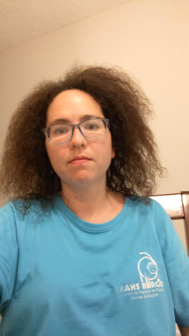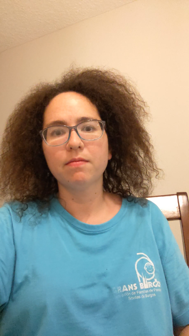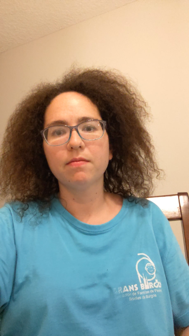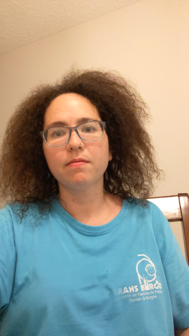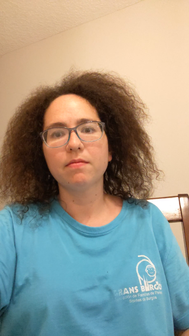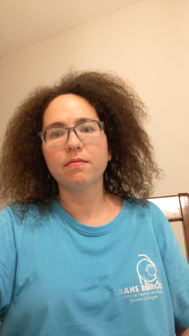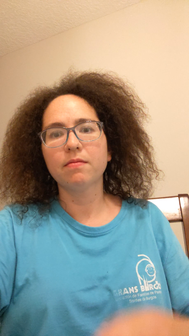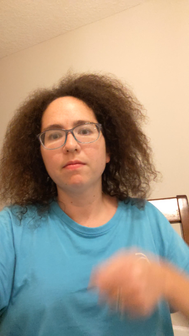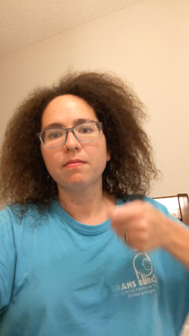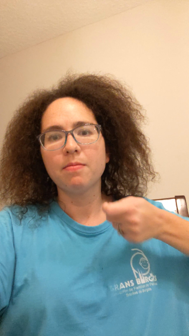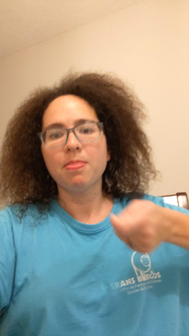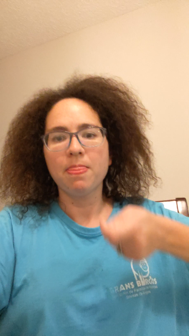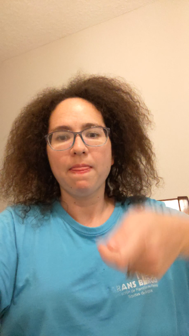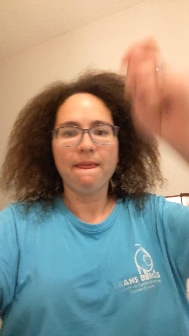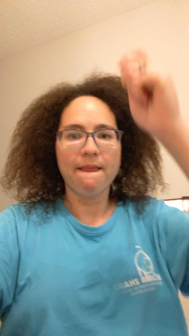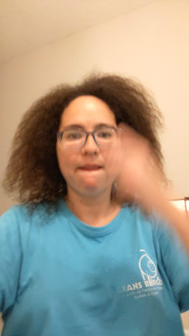shovel